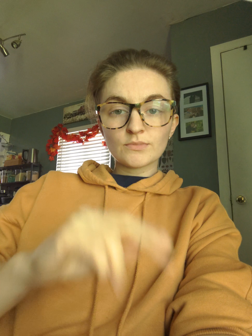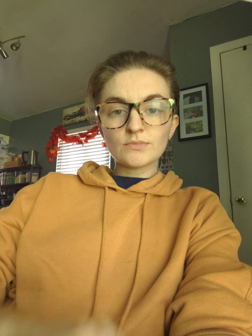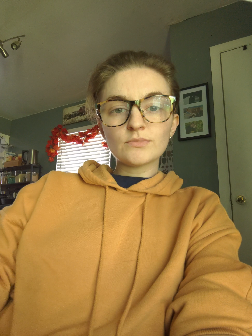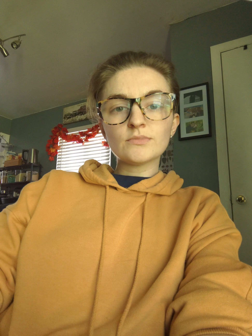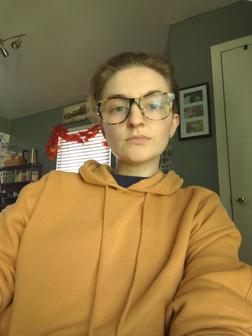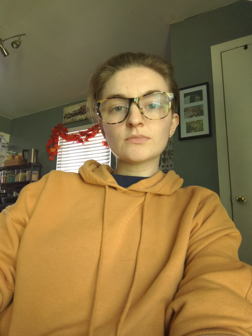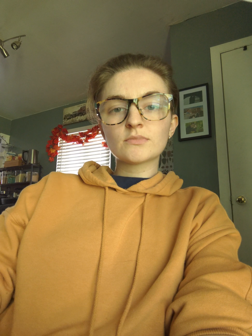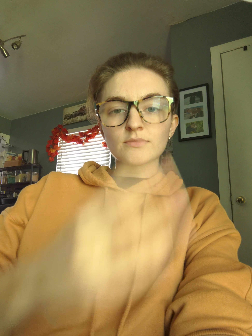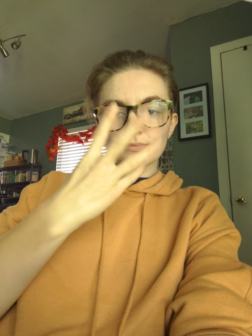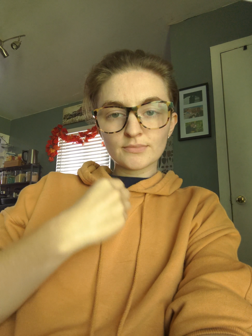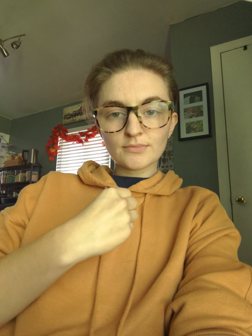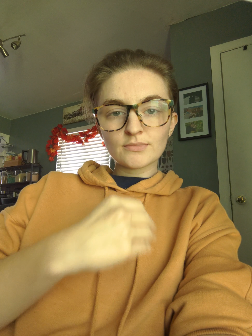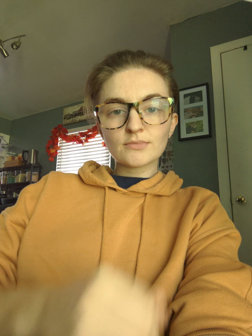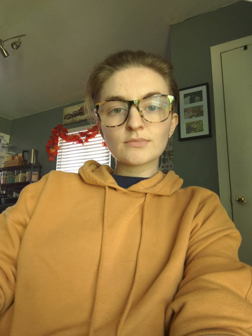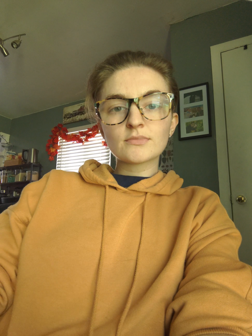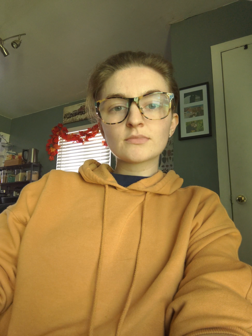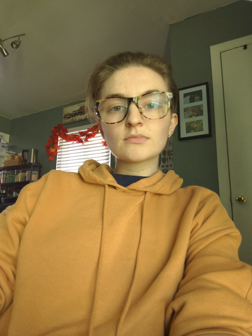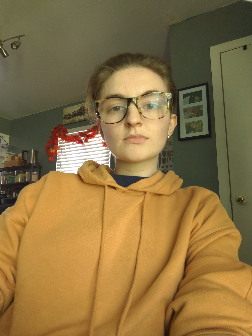asleep